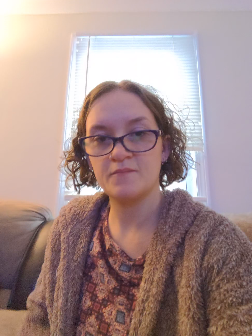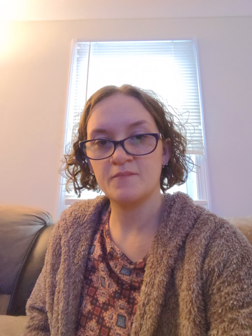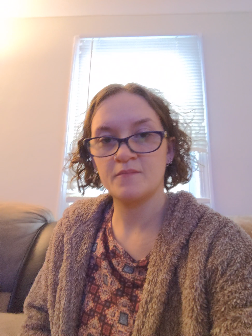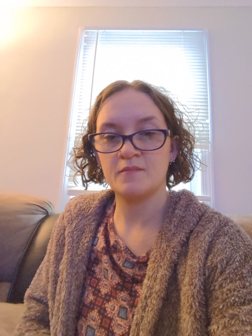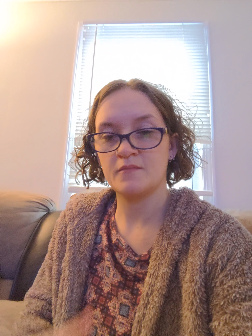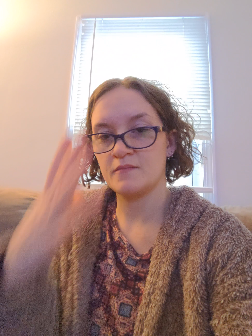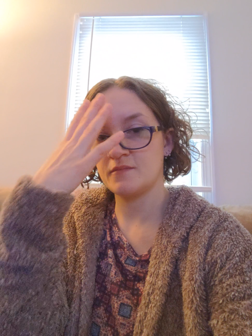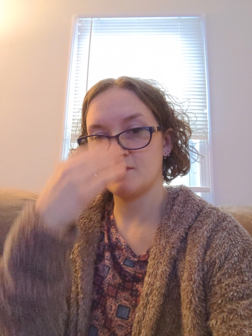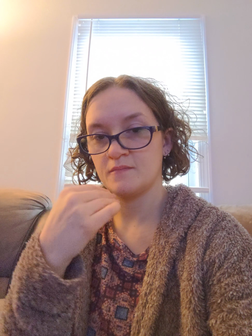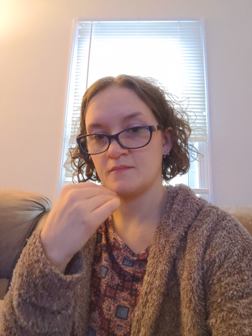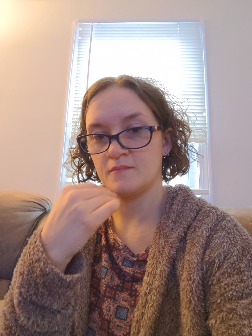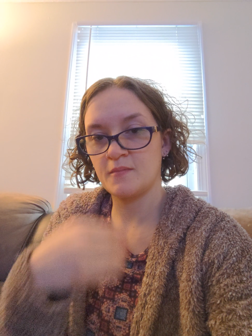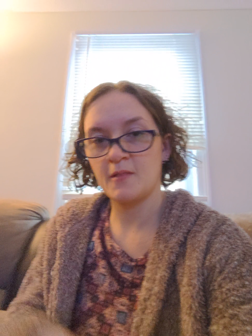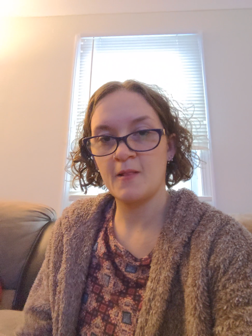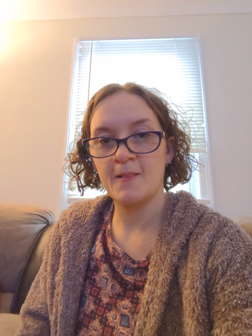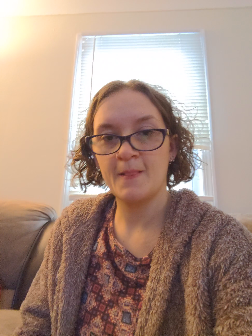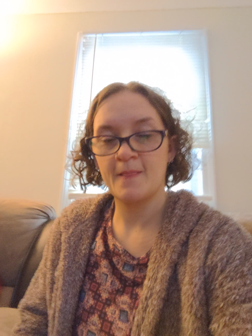sleep